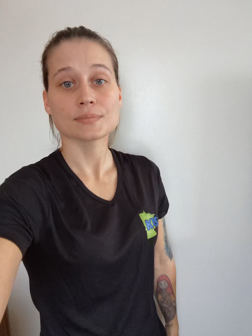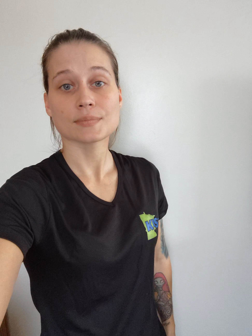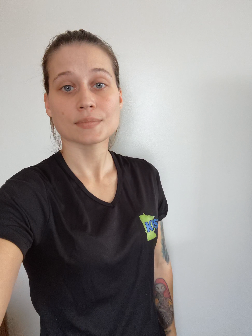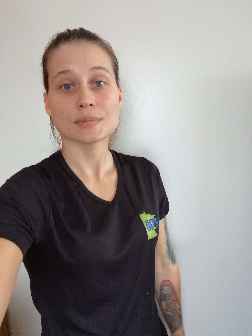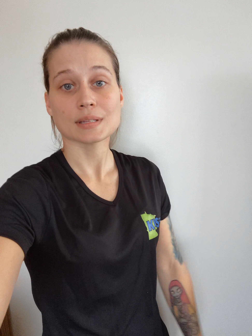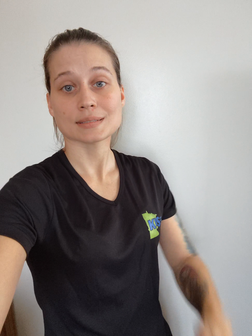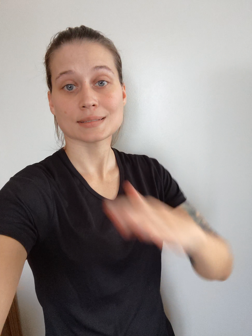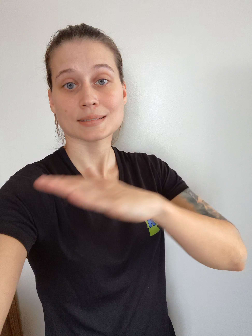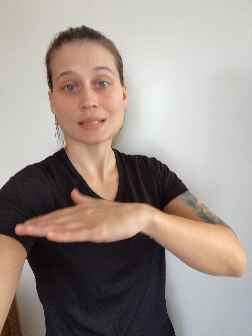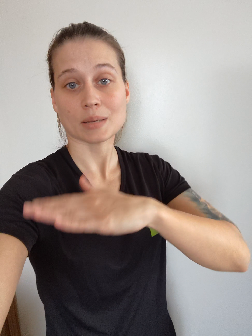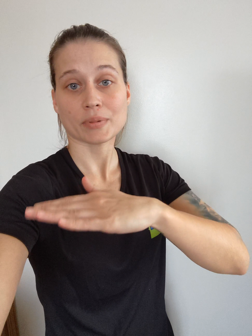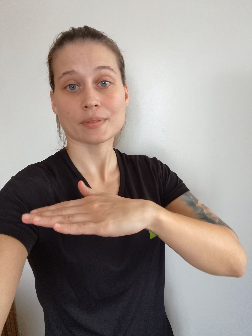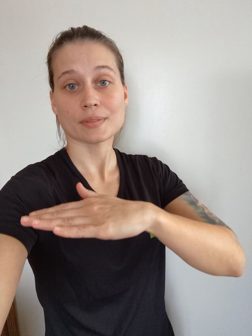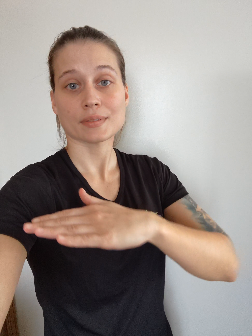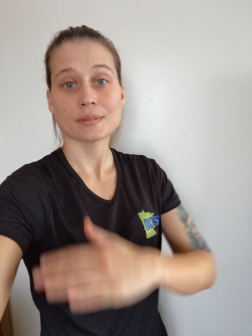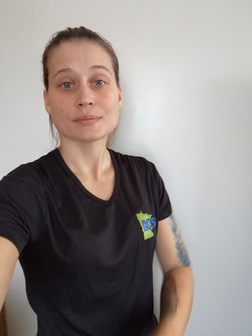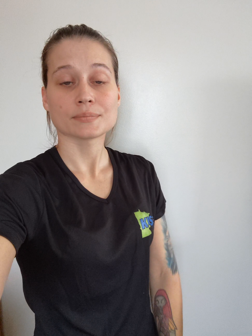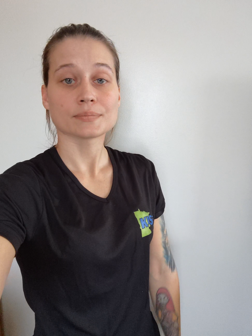table